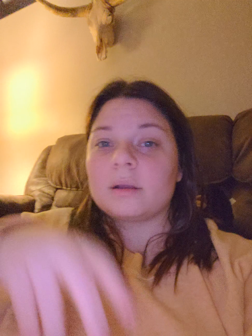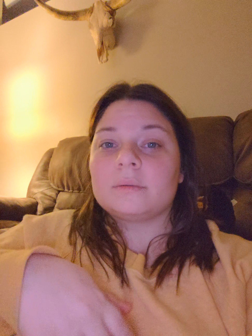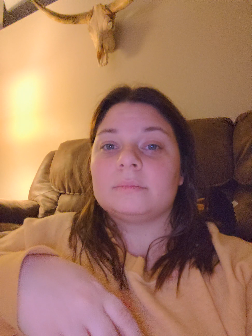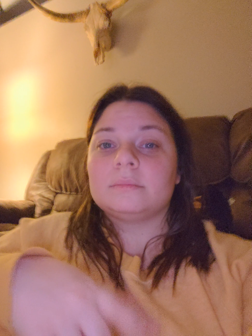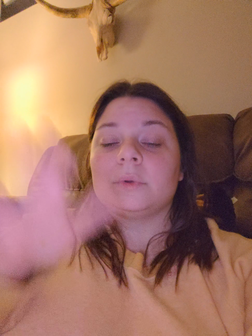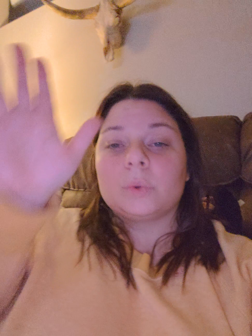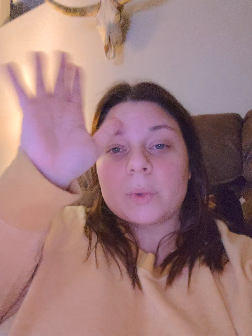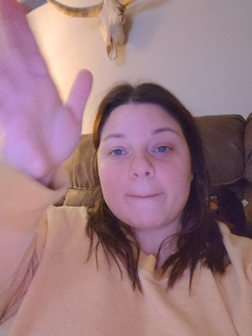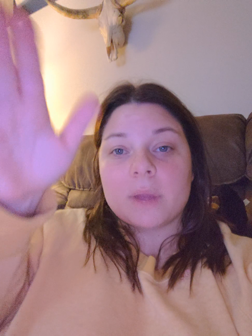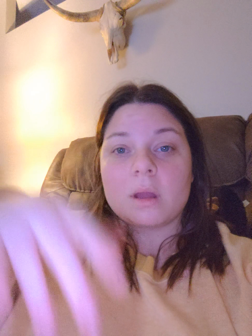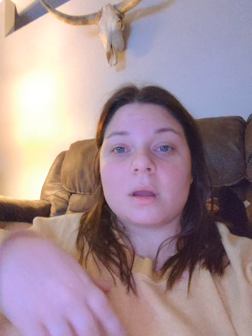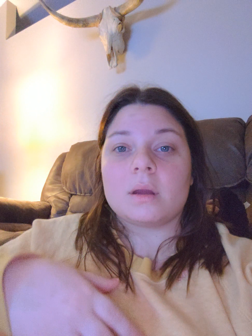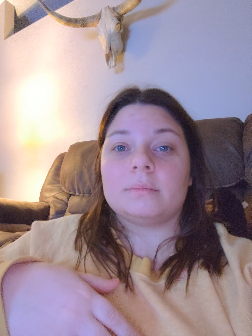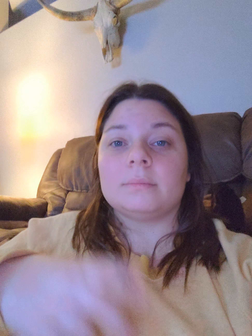grandpa